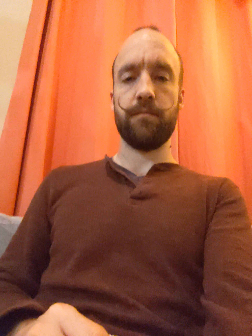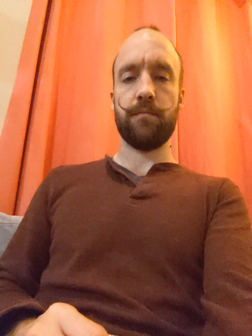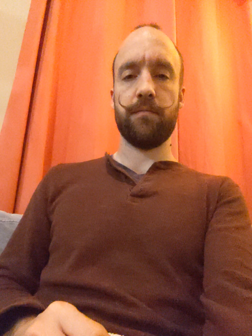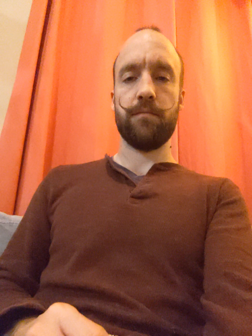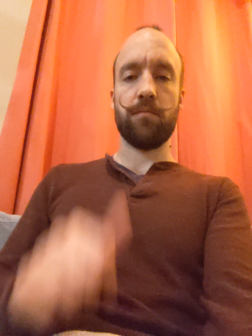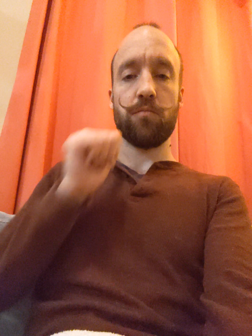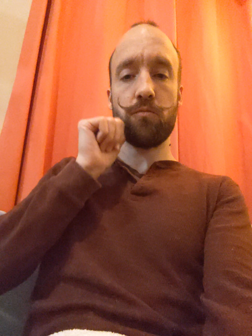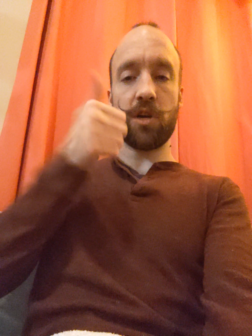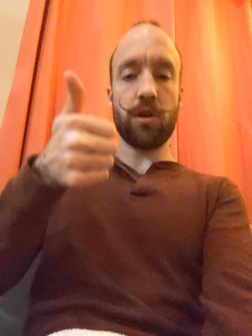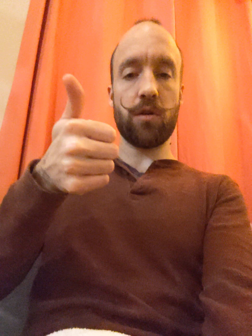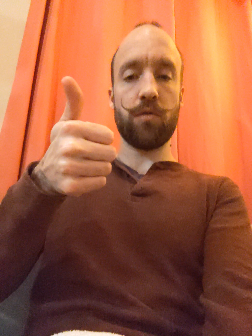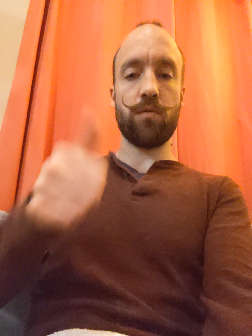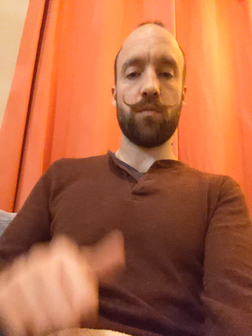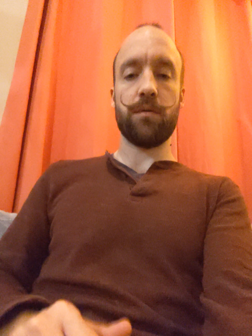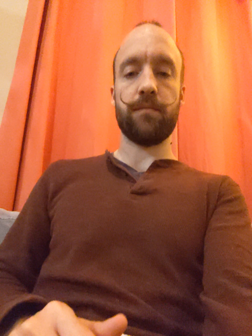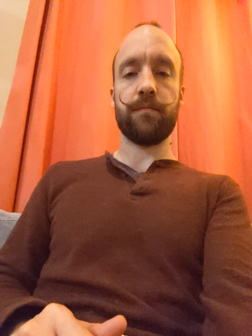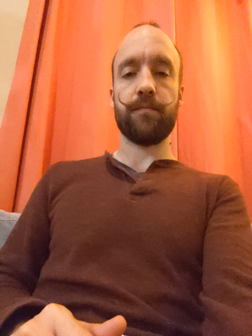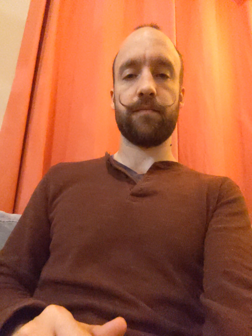tomorrow